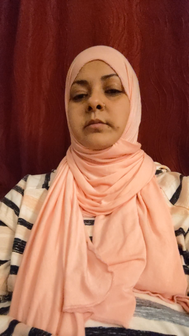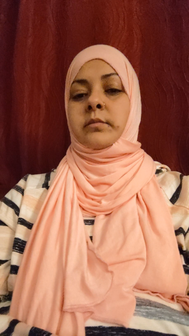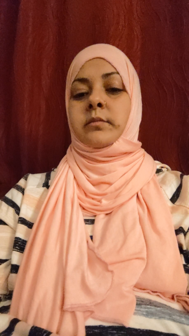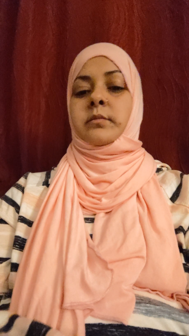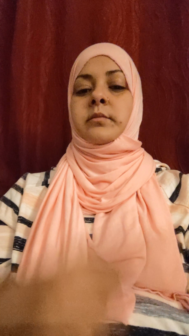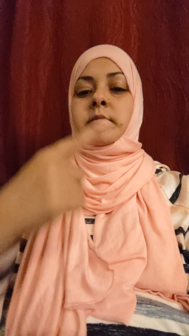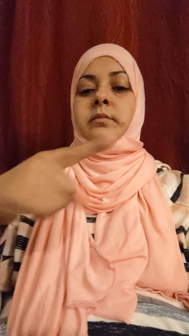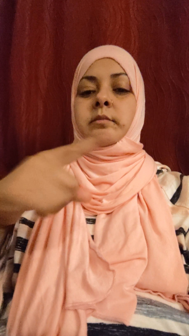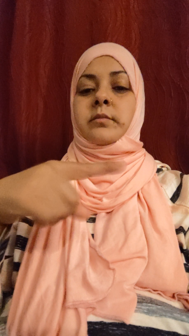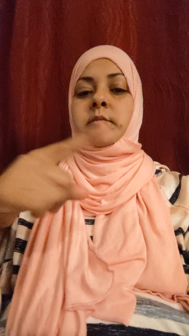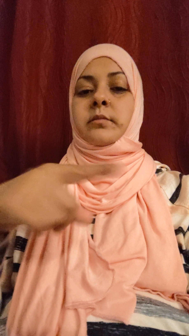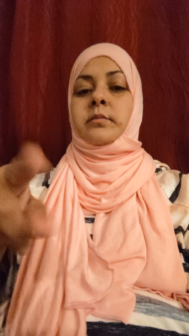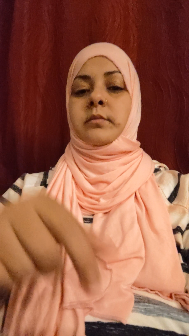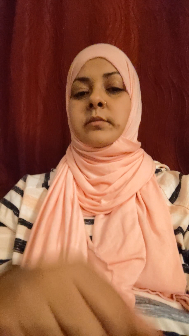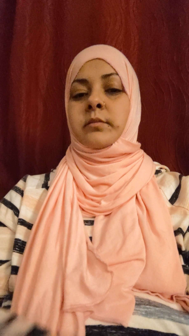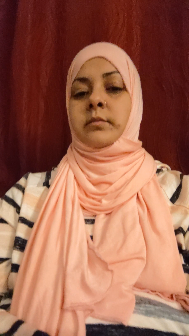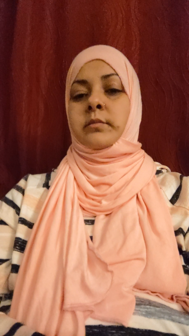knife